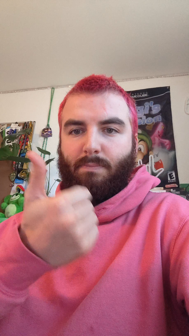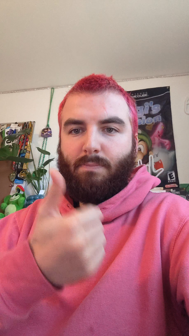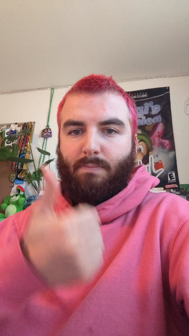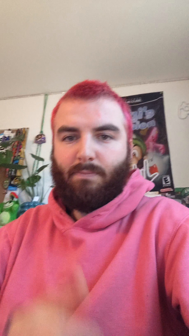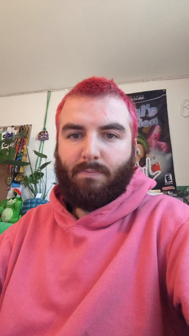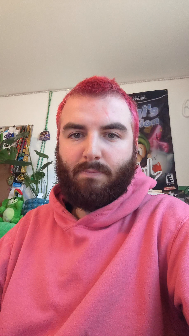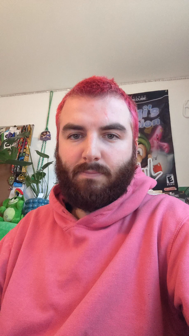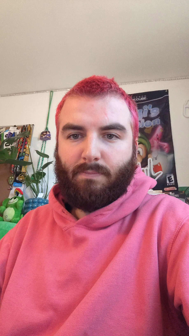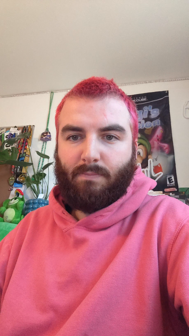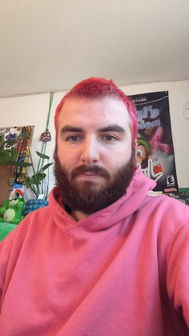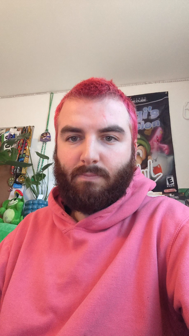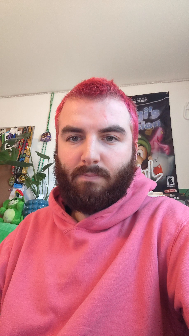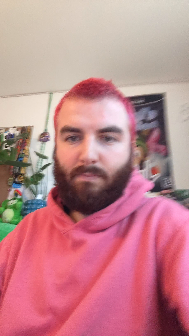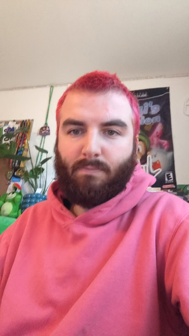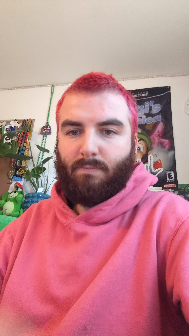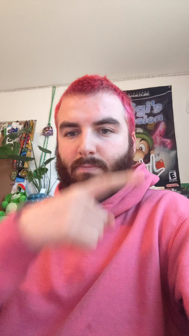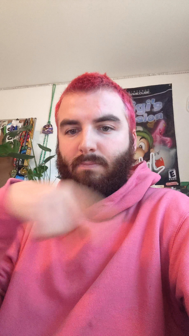cut